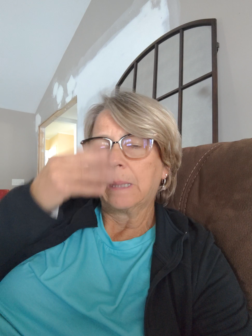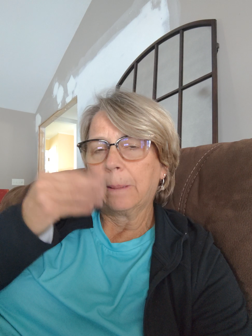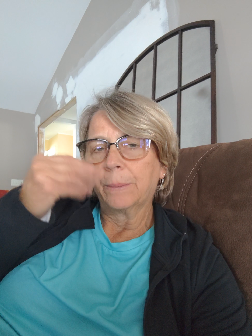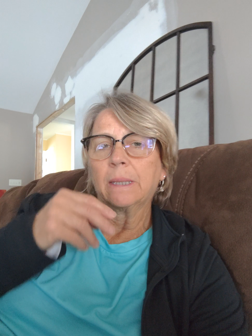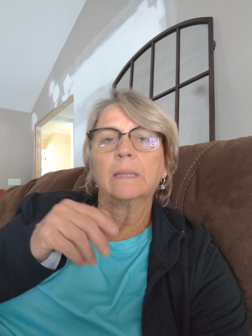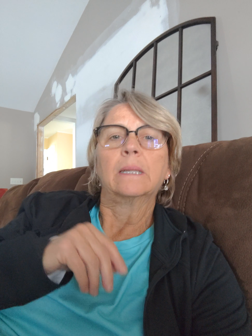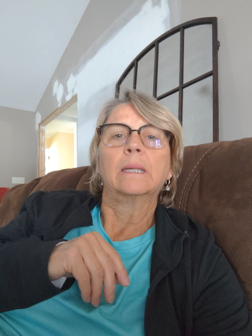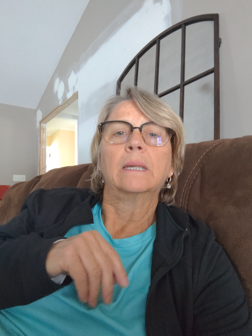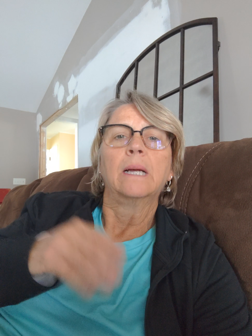sleepy